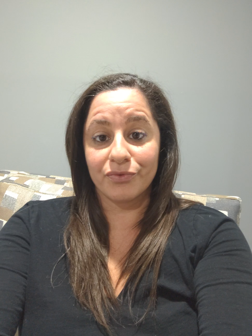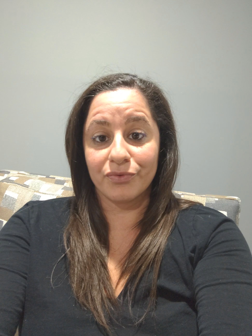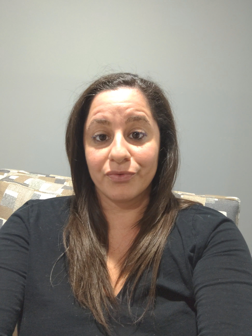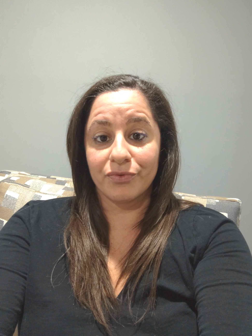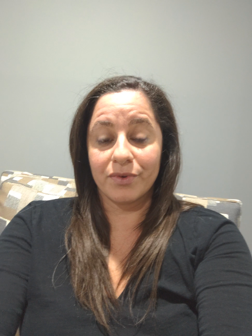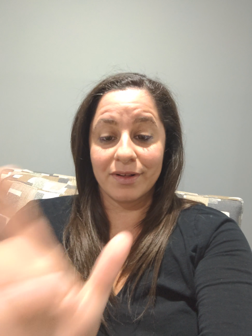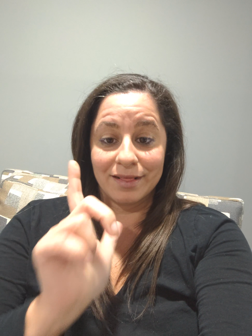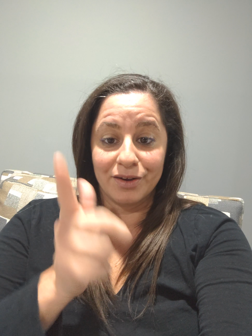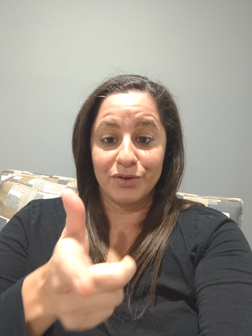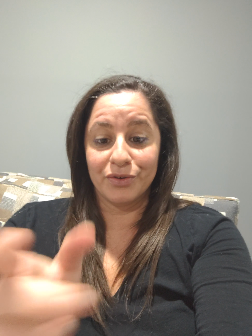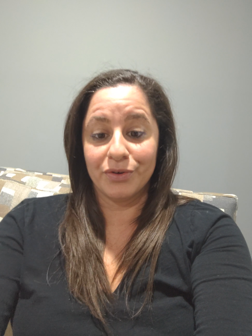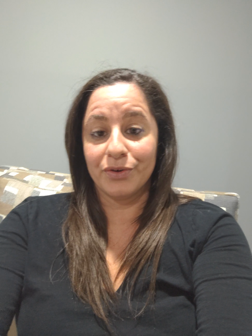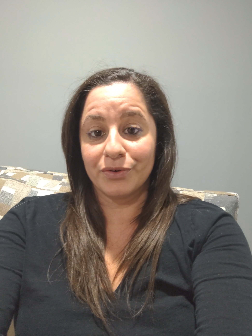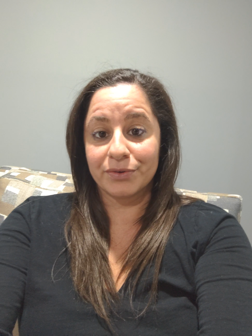later